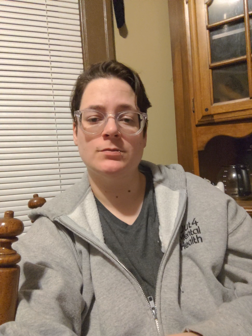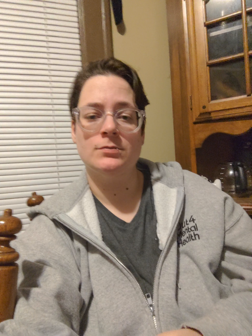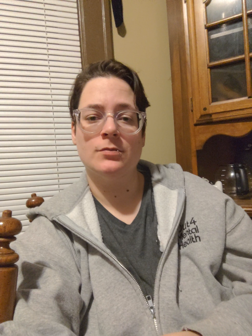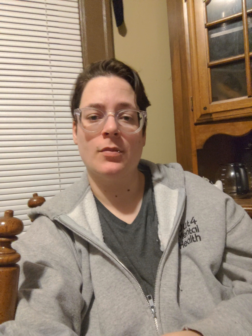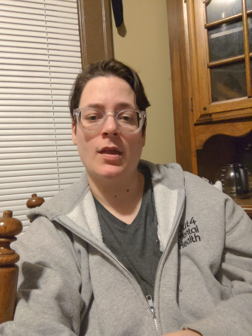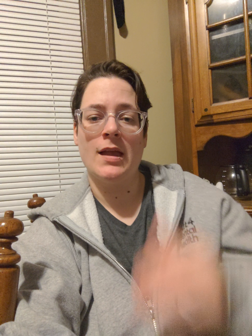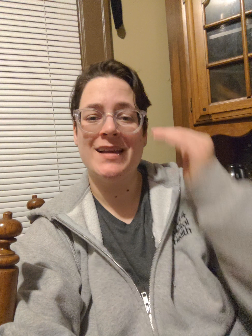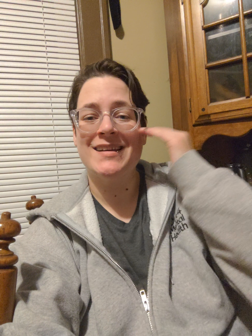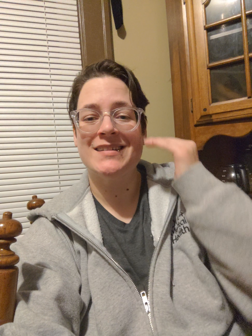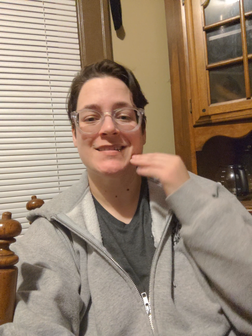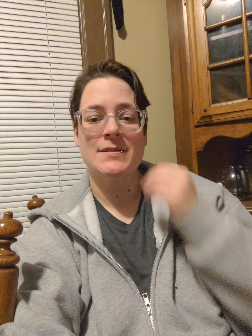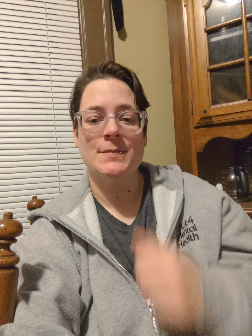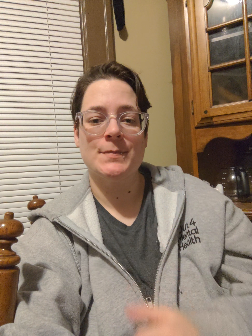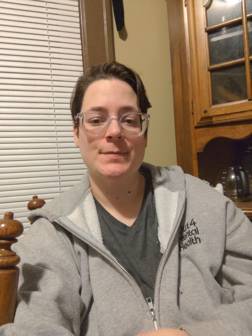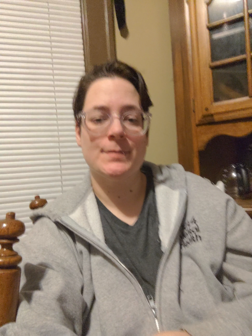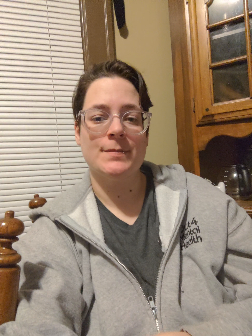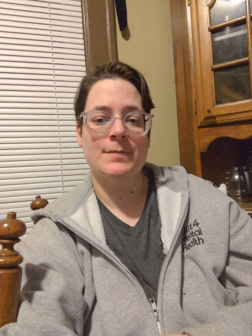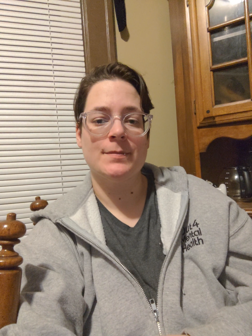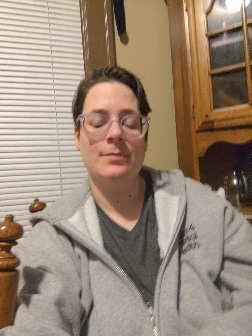head